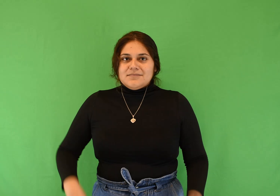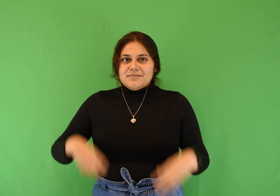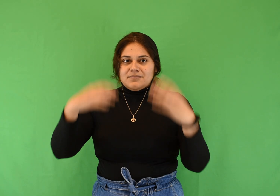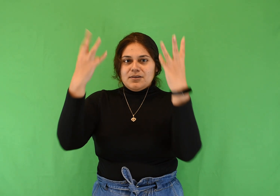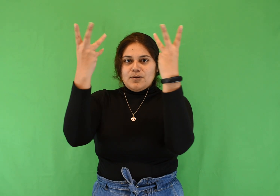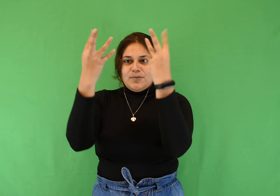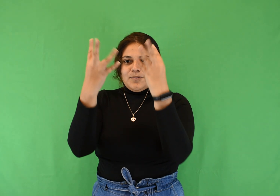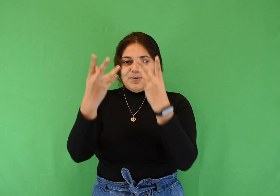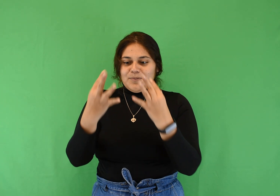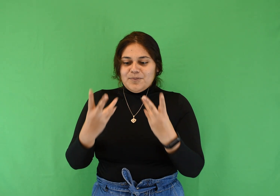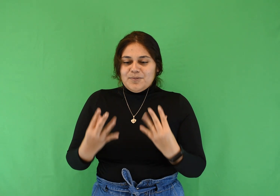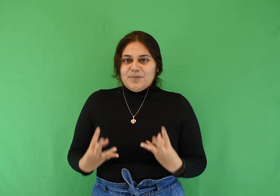fuego